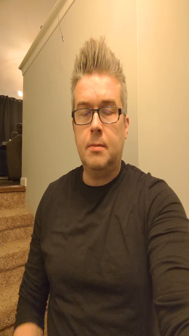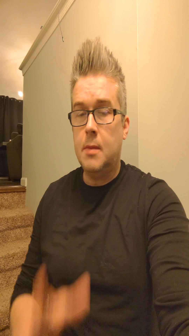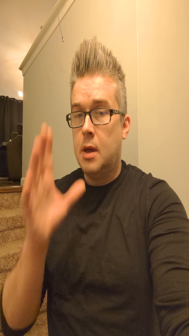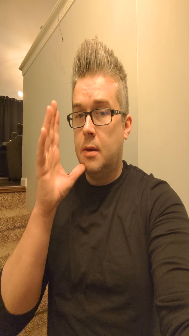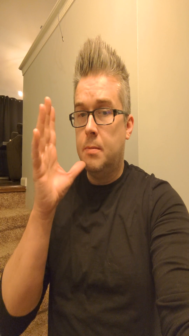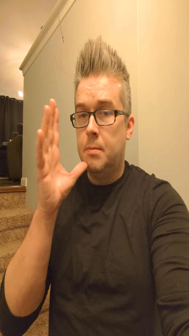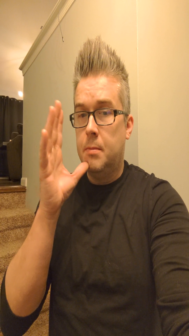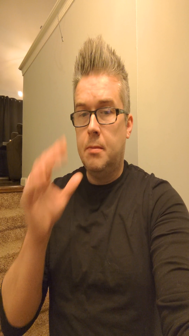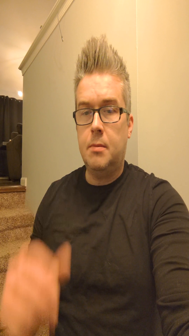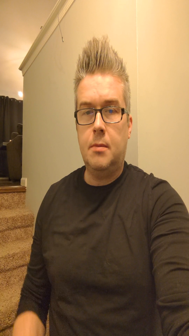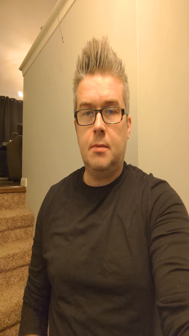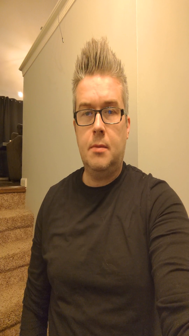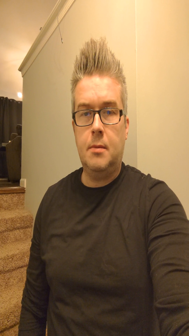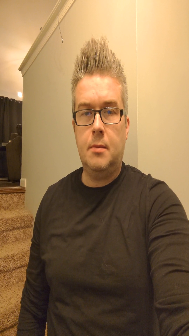mom